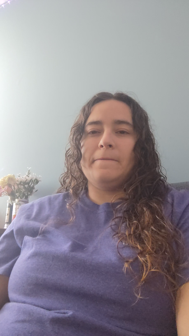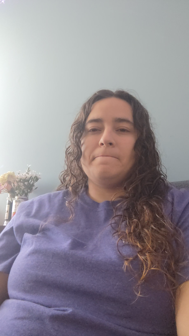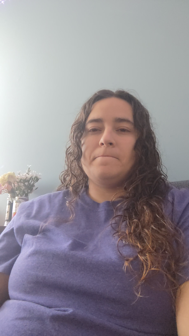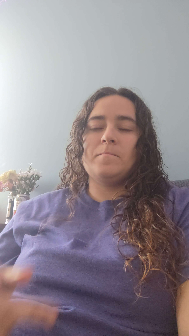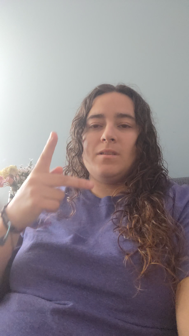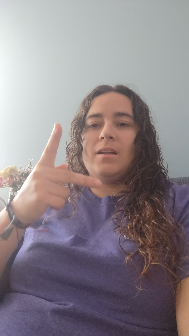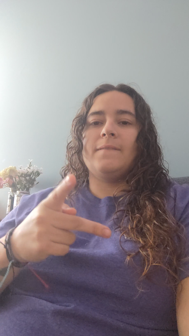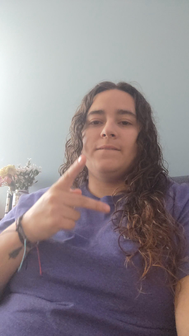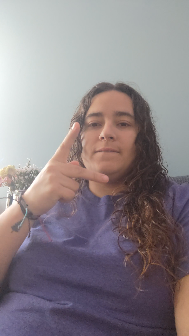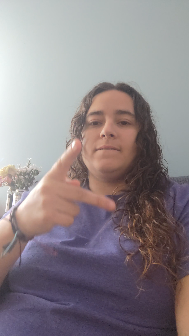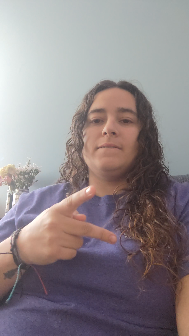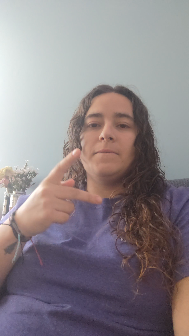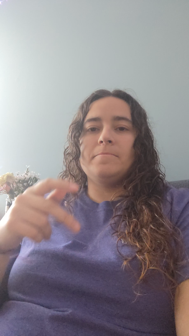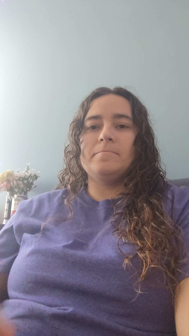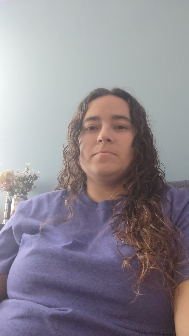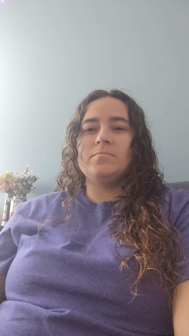careful